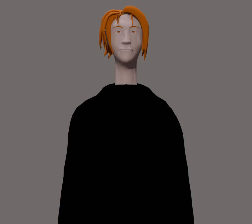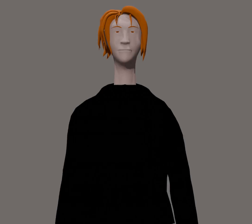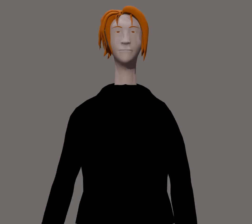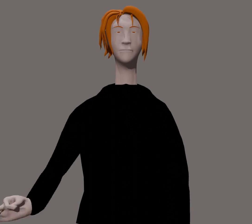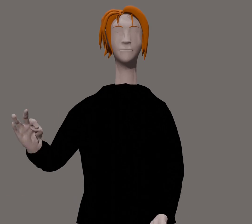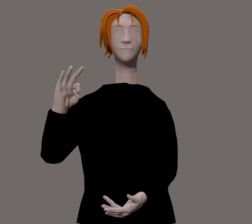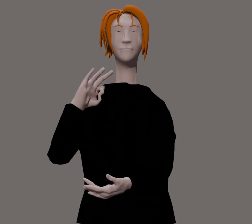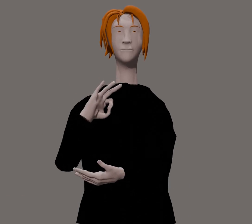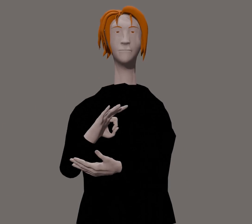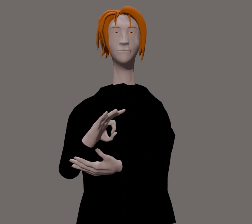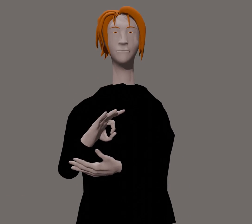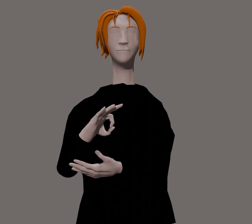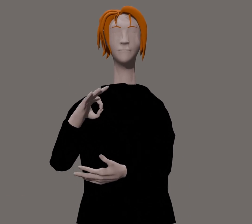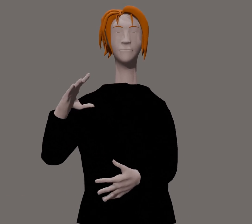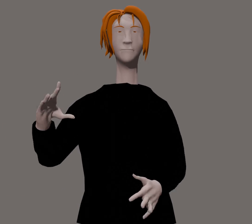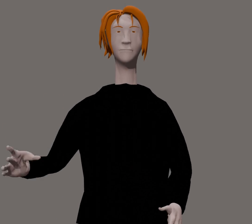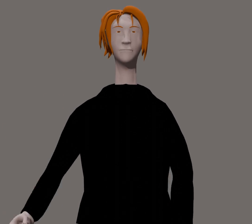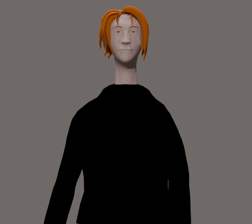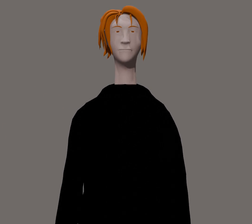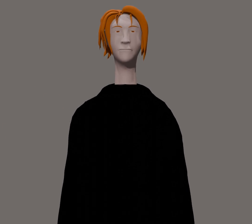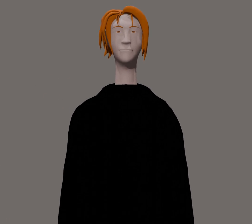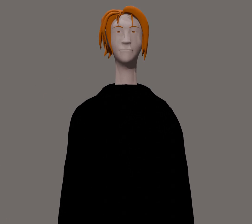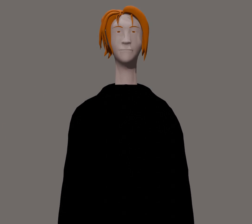Buddha